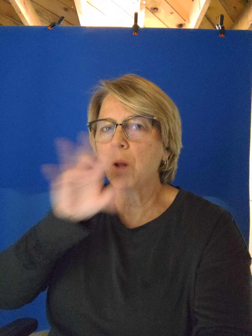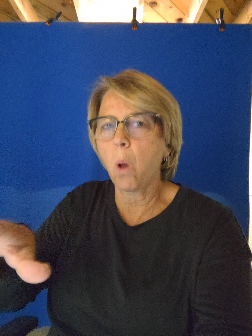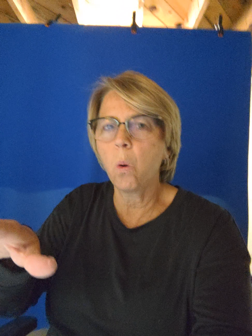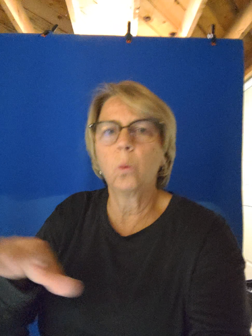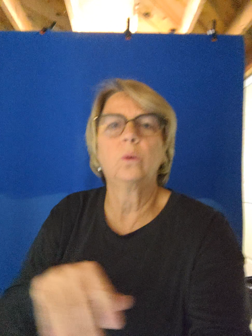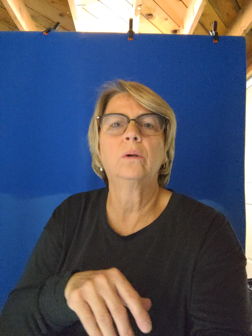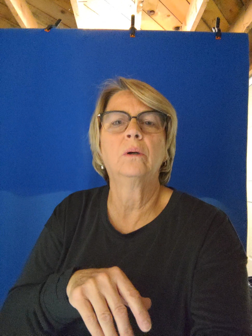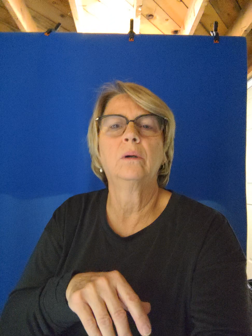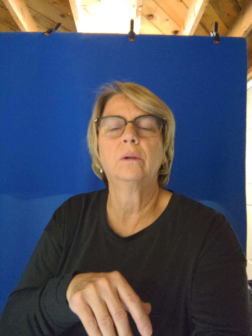blow